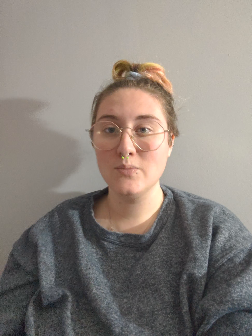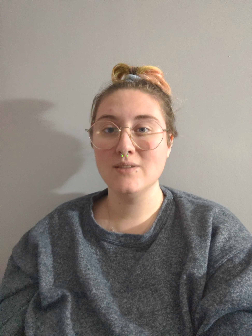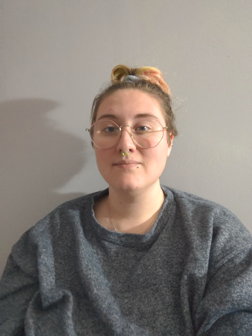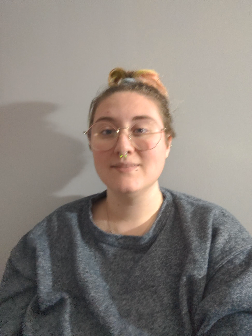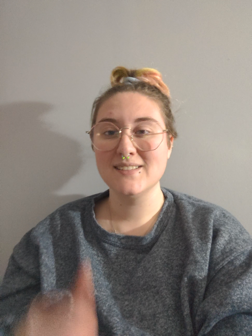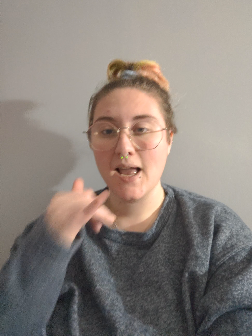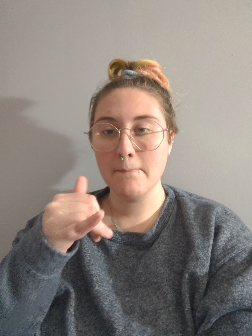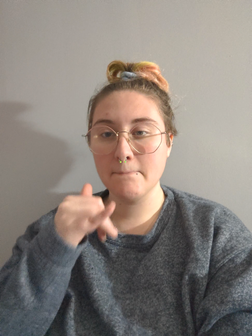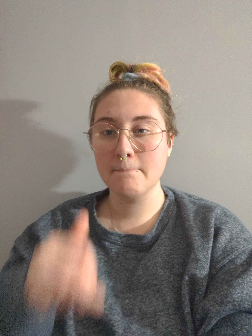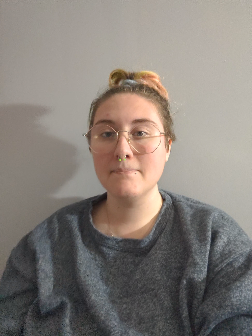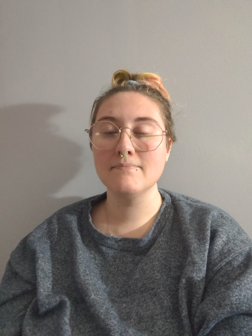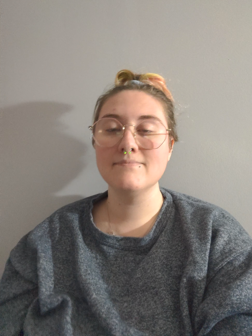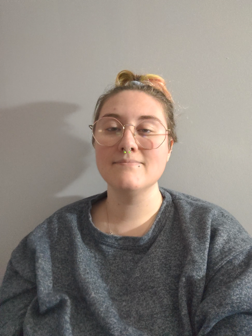same